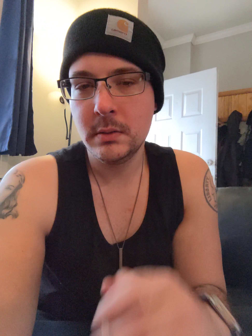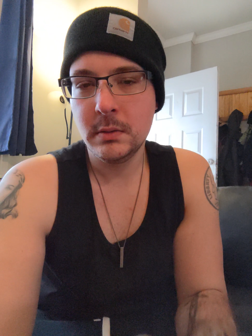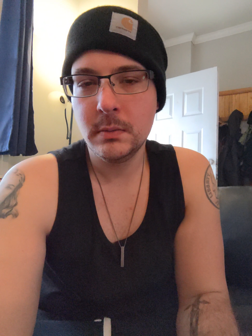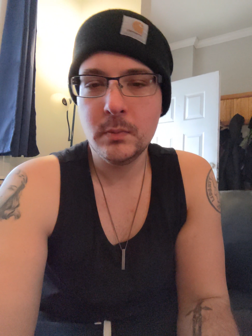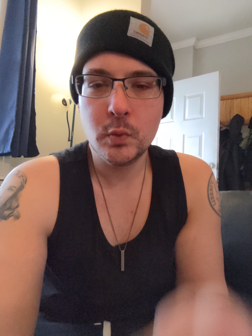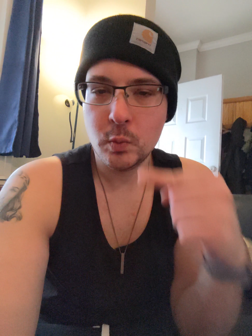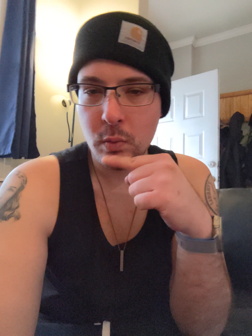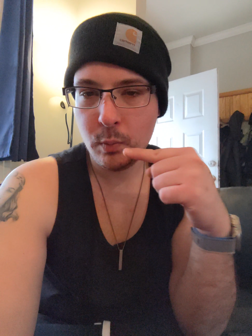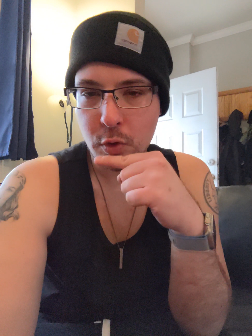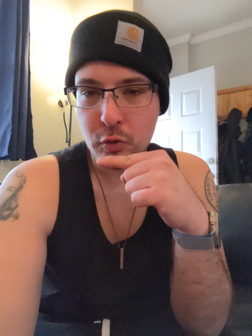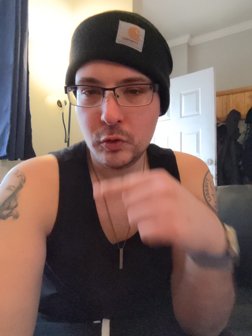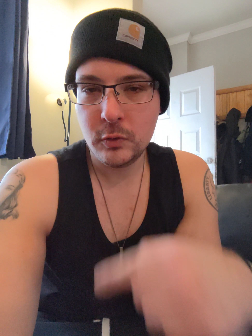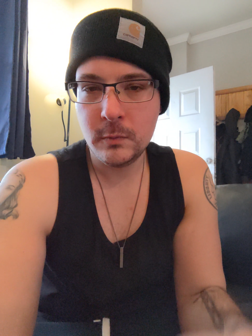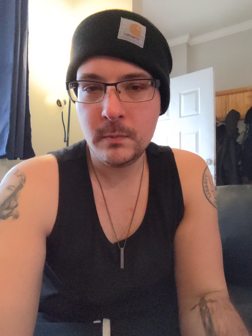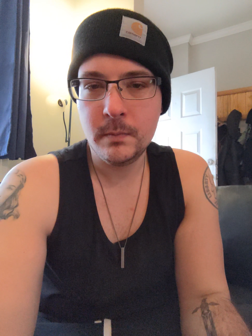toothbrush